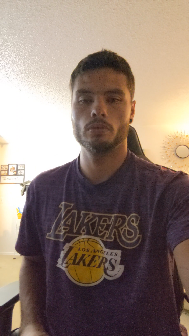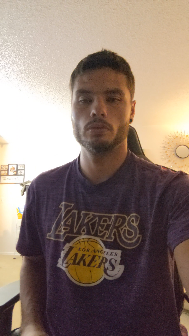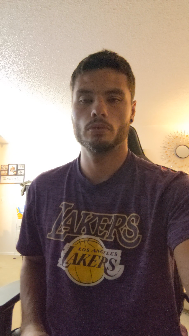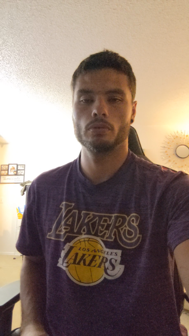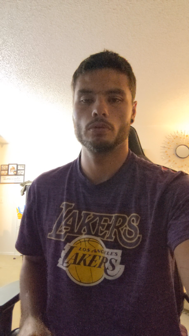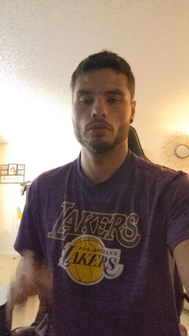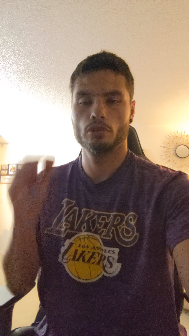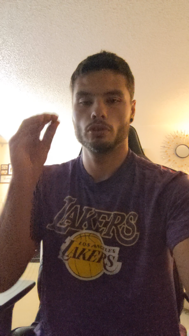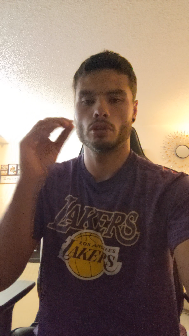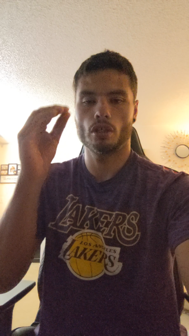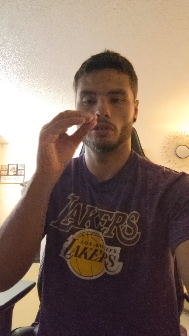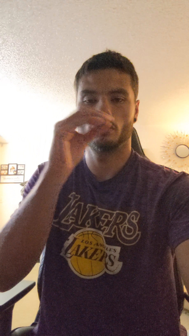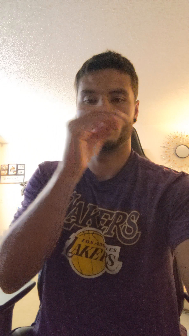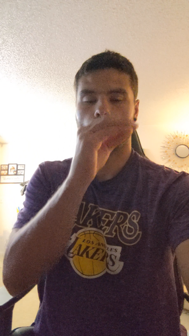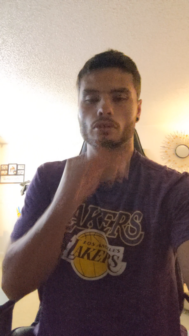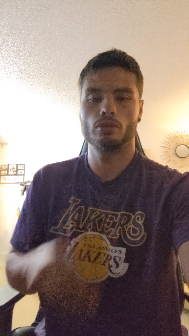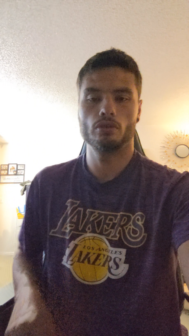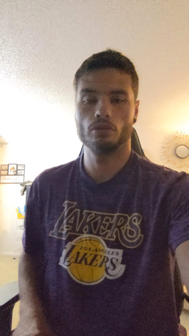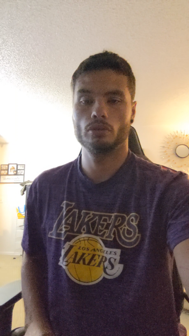dinosaur